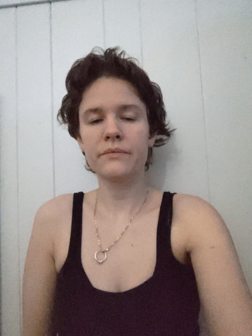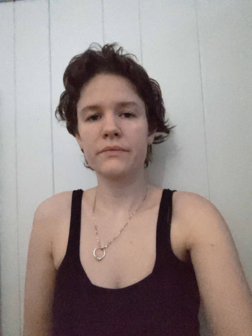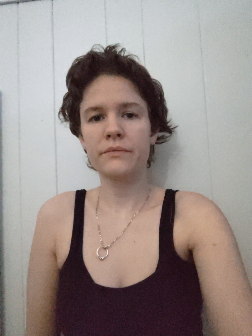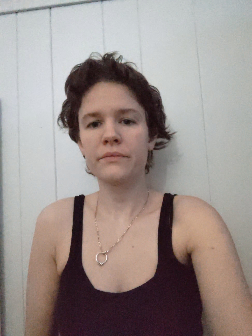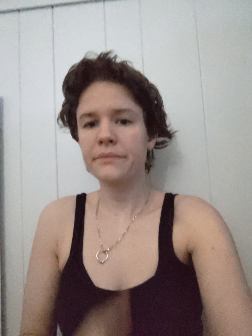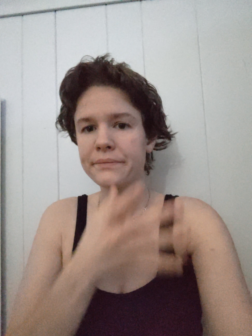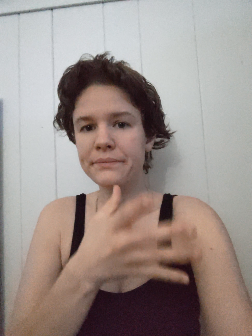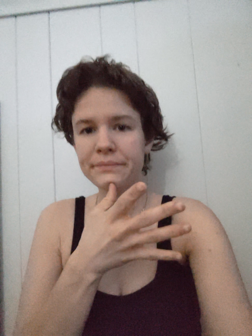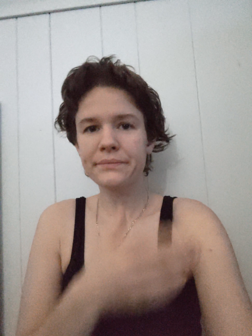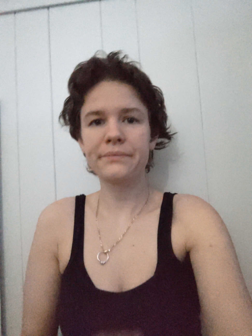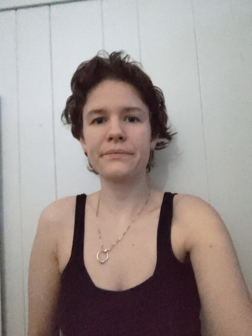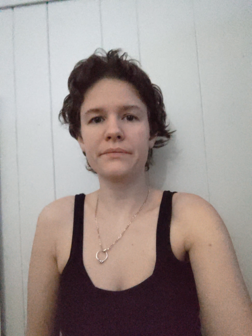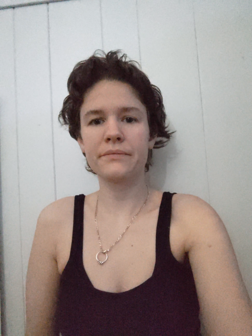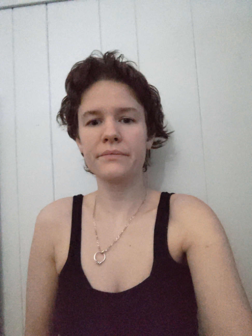mom